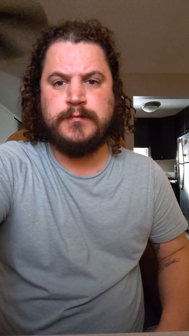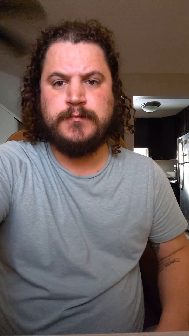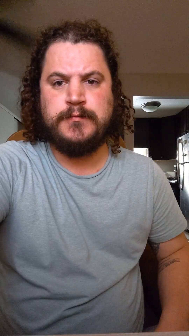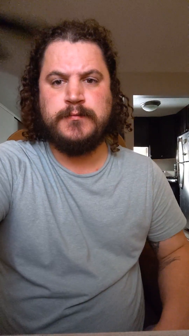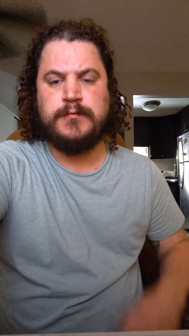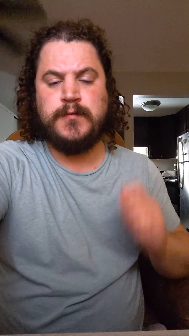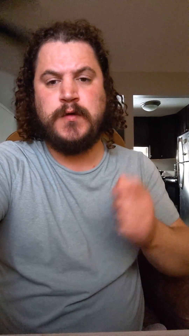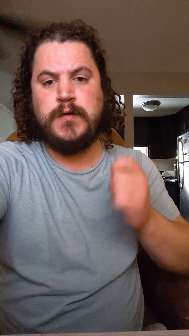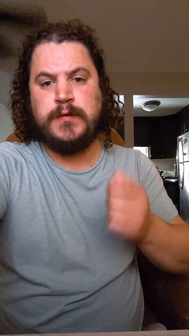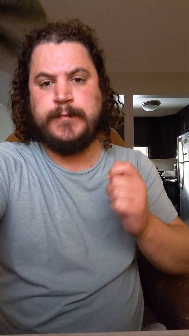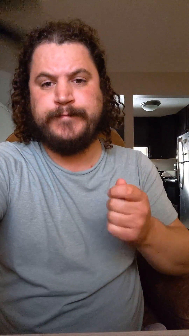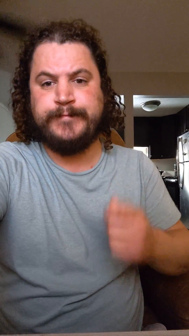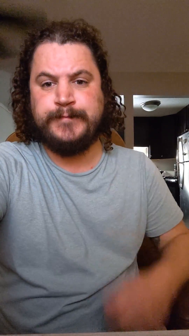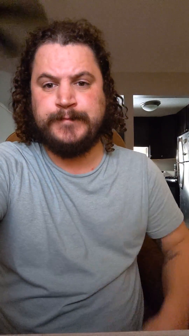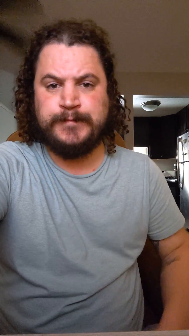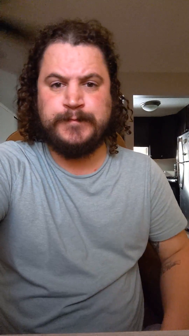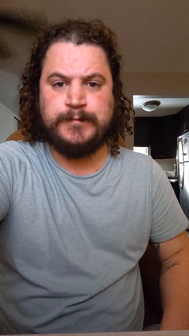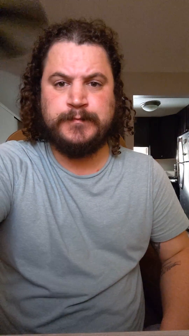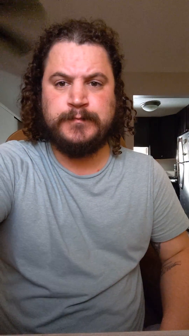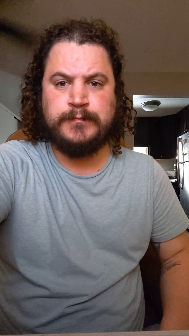cart